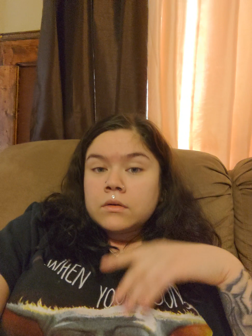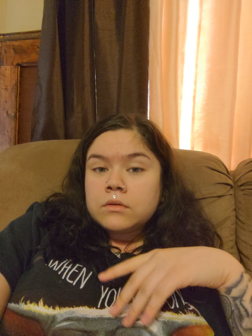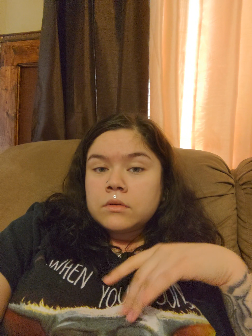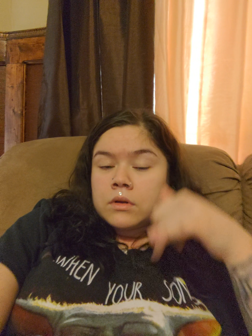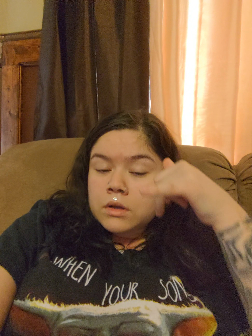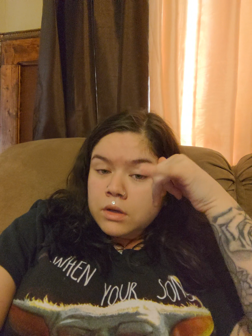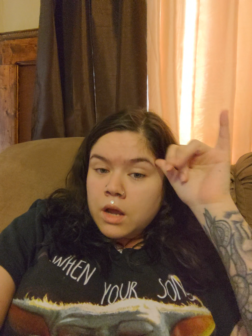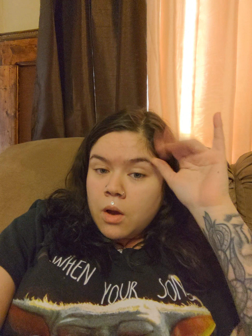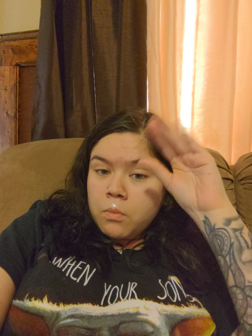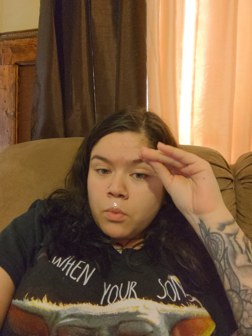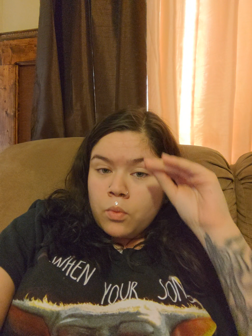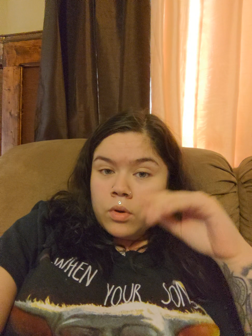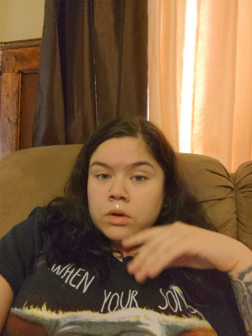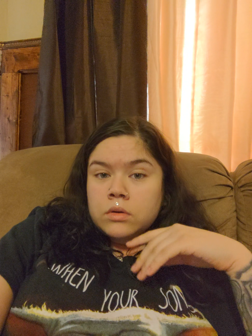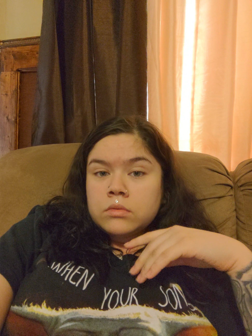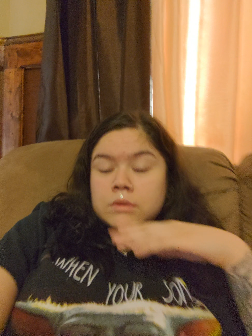cowboy